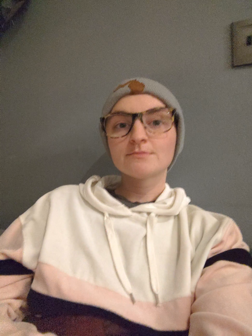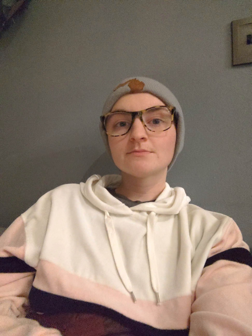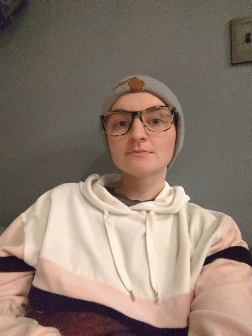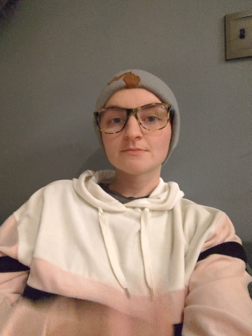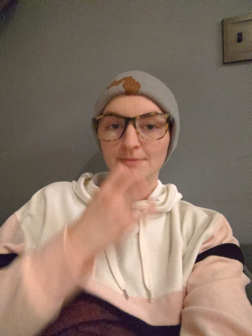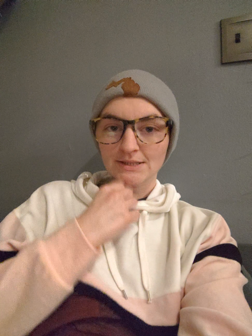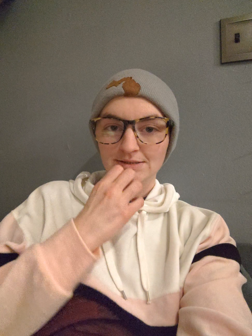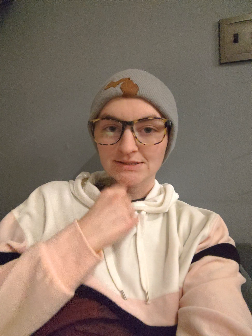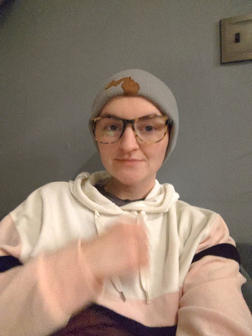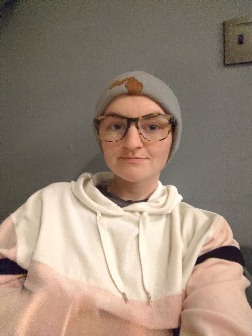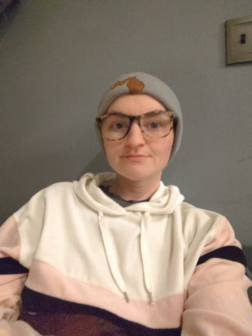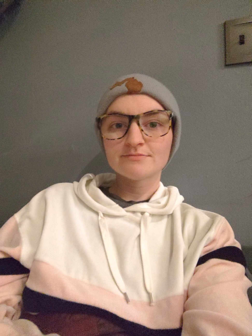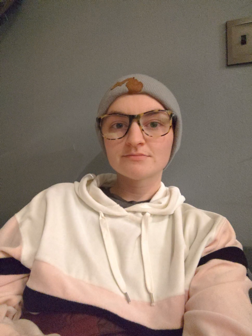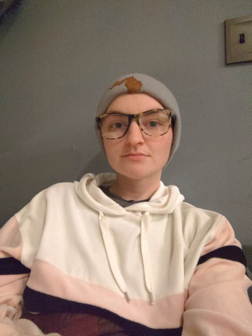underwear